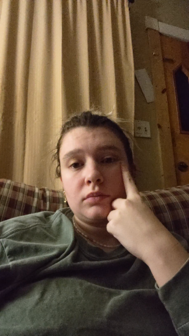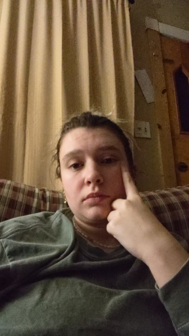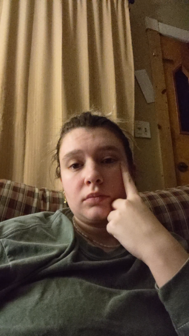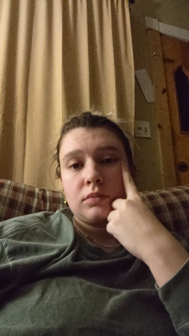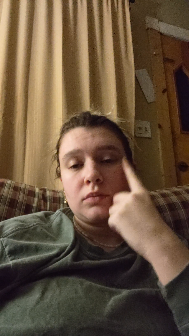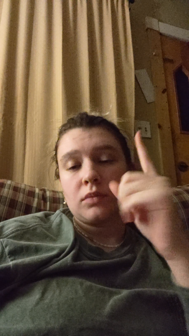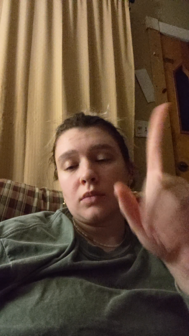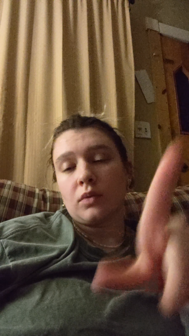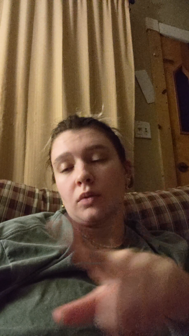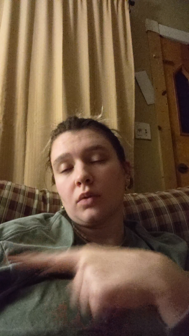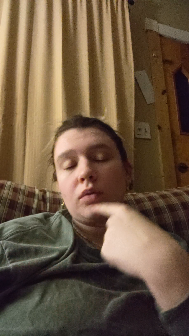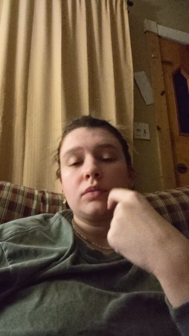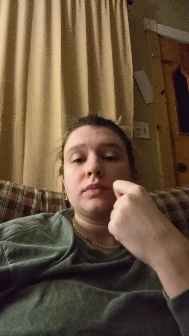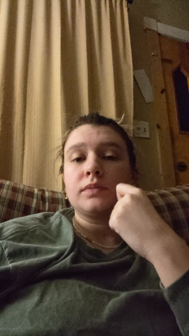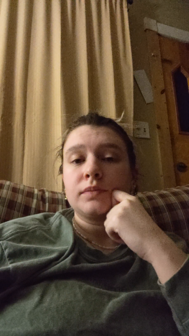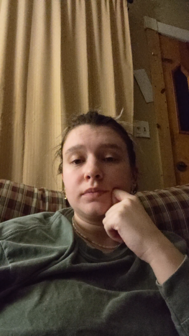long